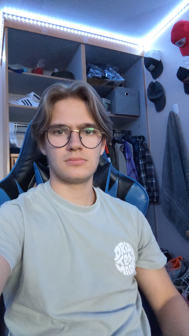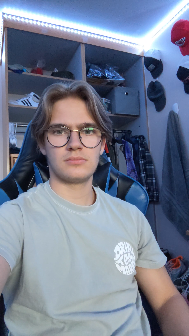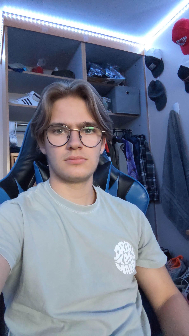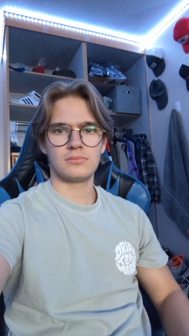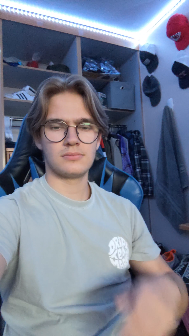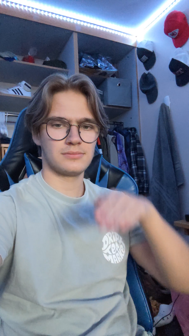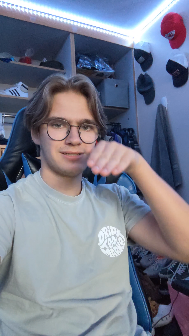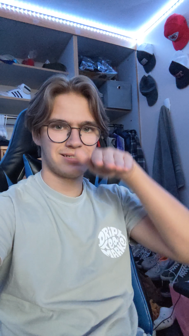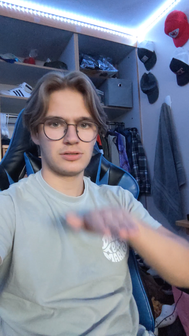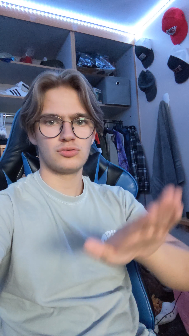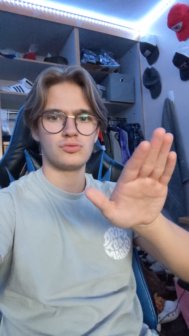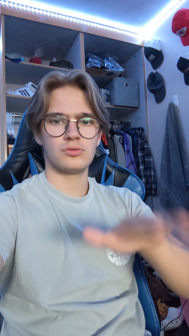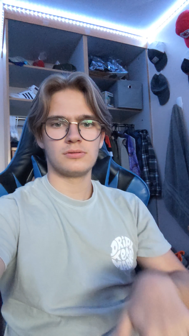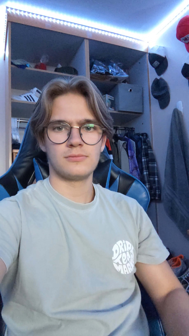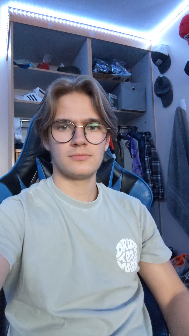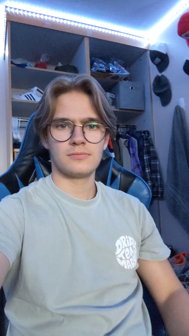enter